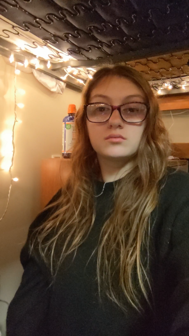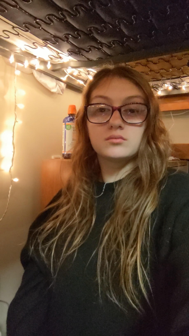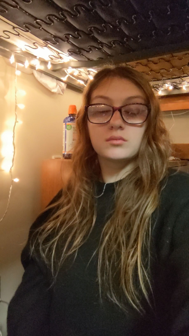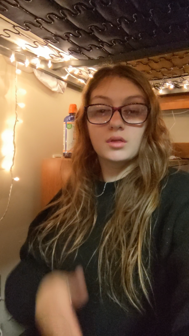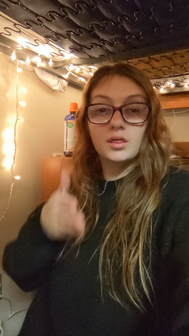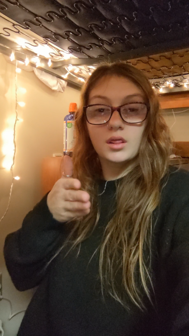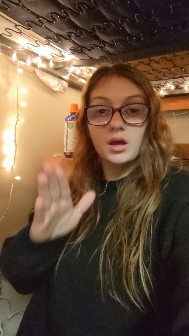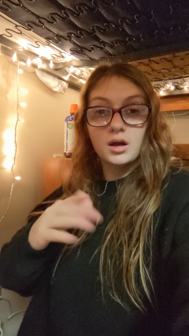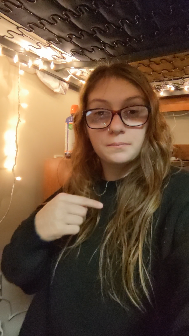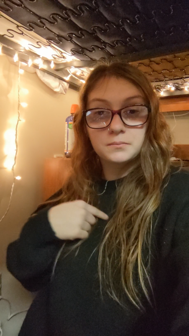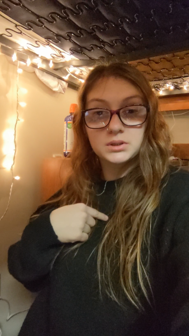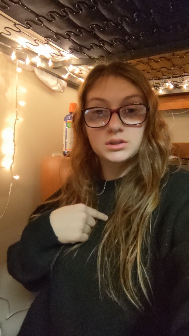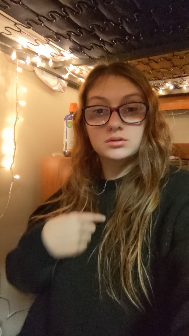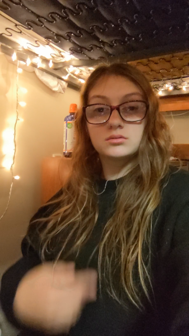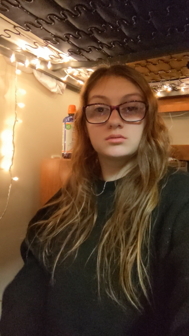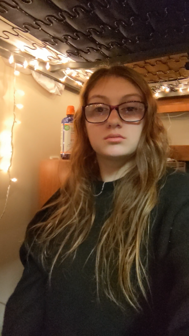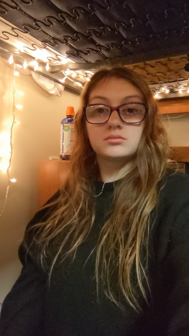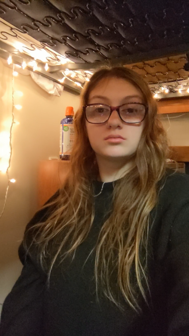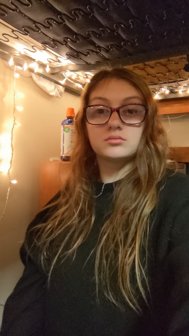let me